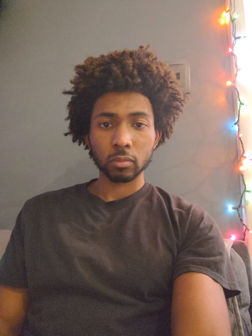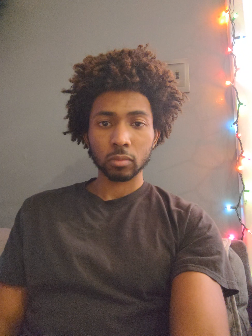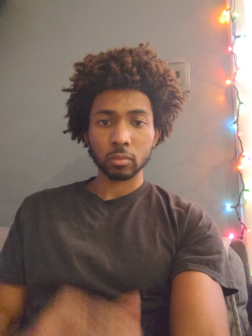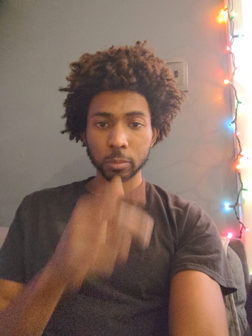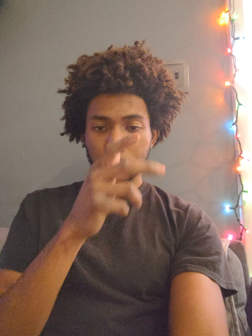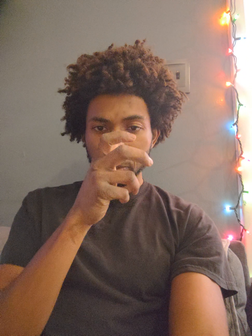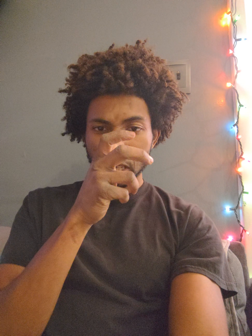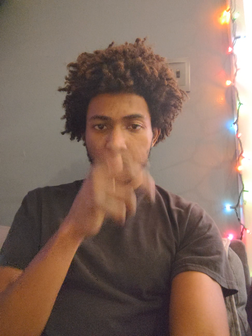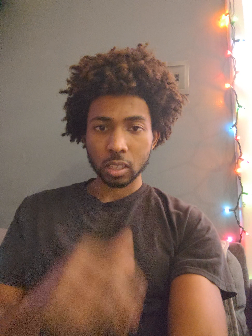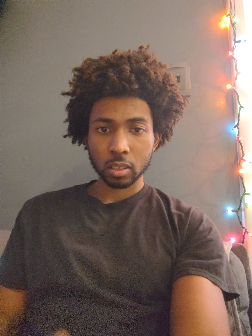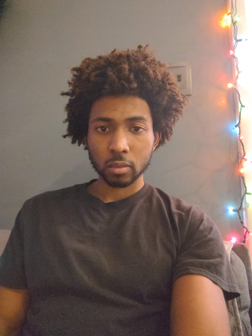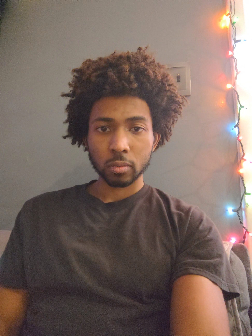bug